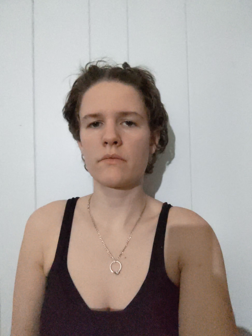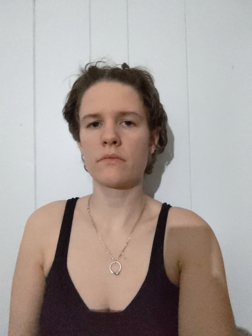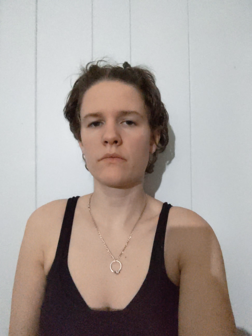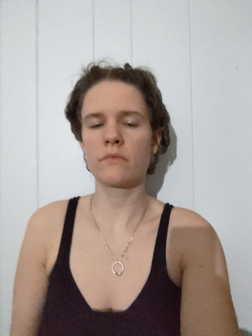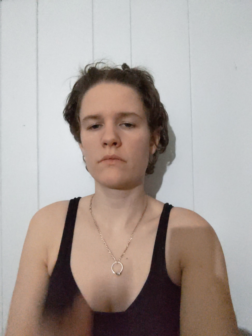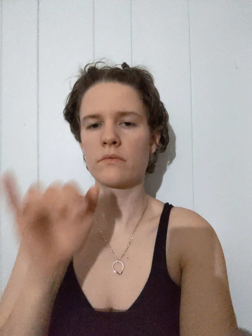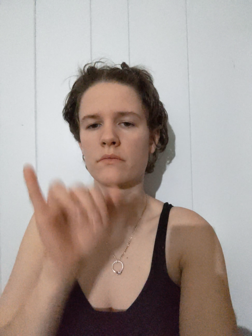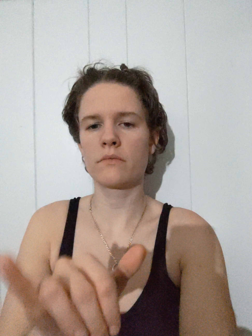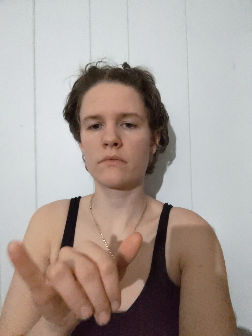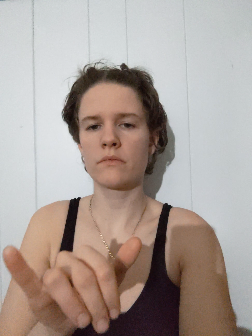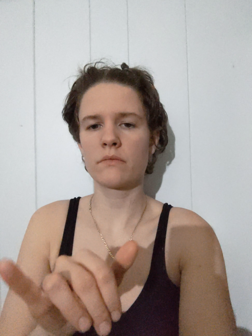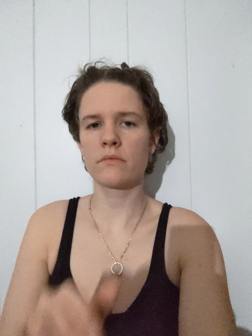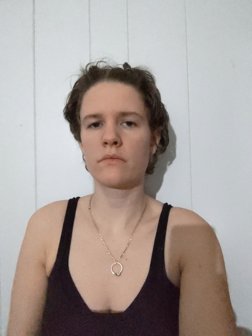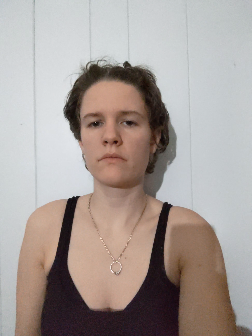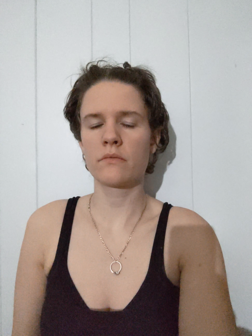stay